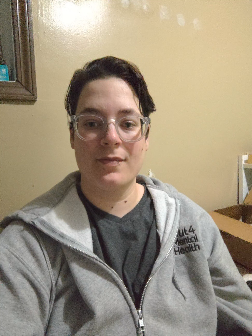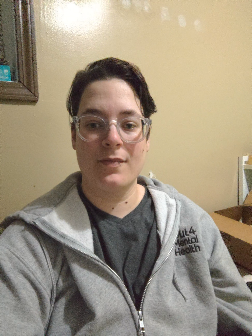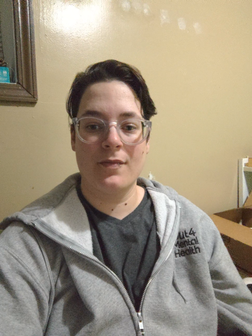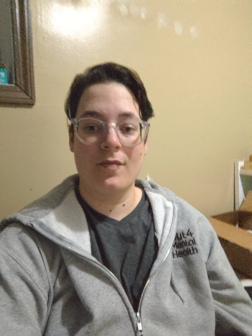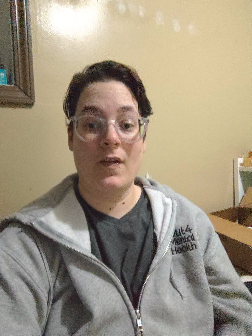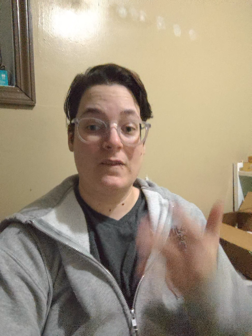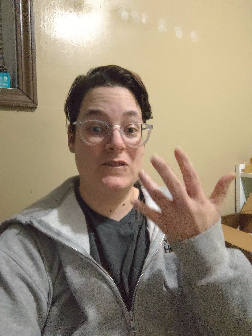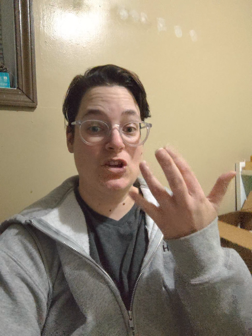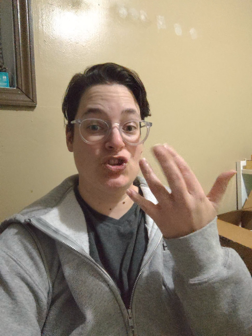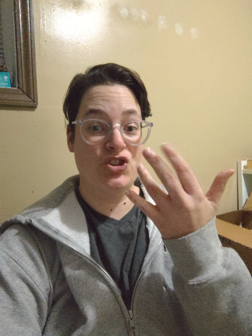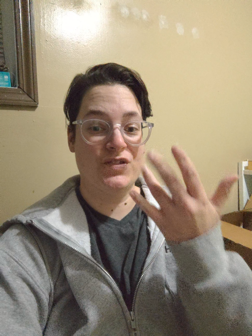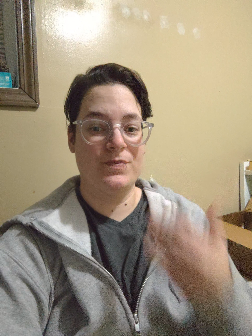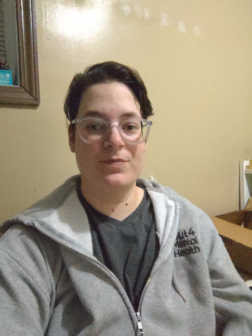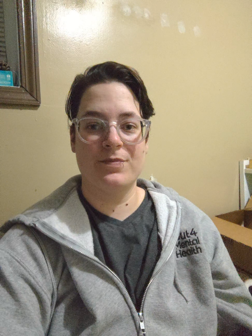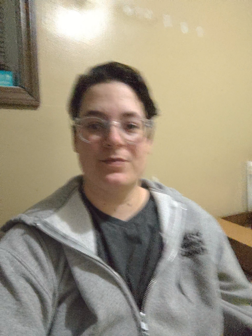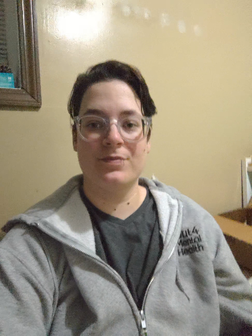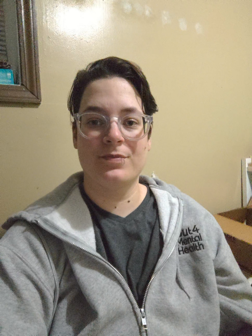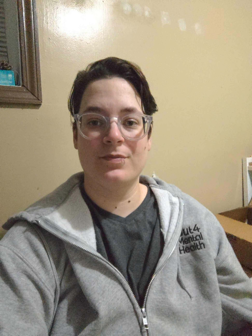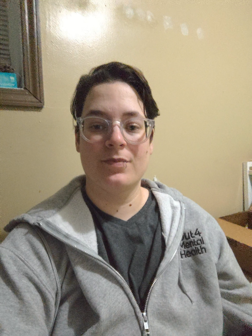finger